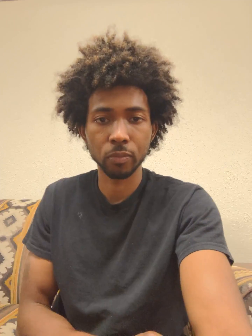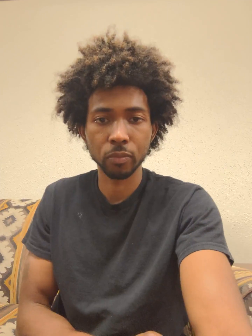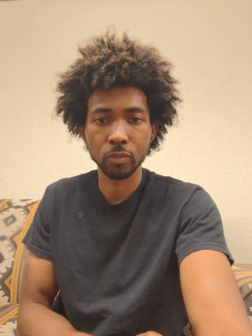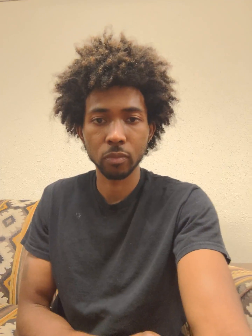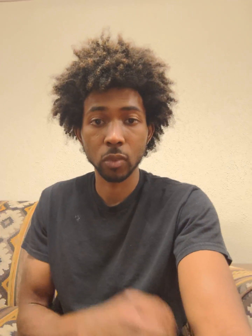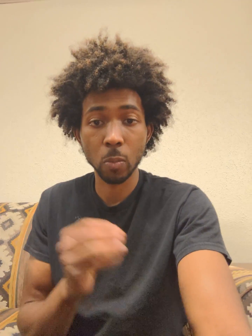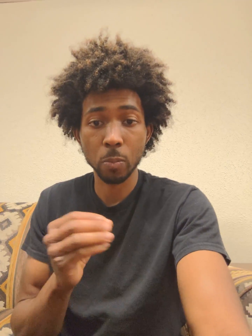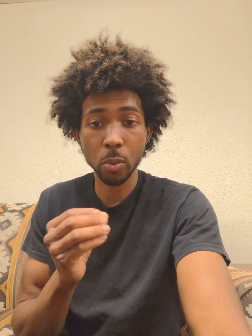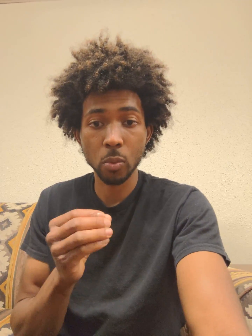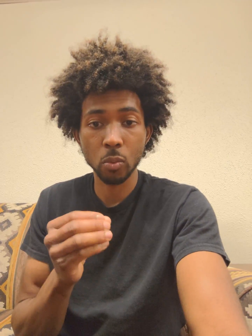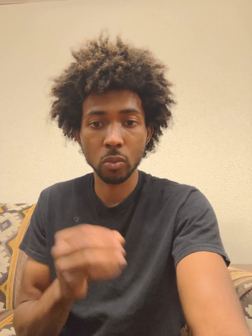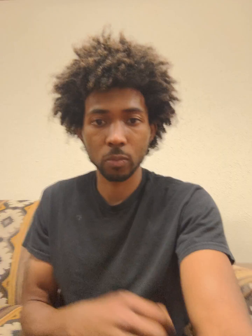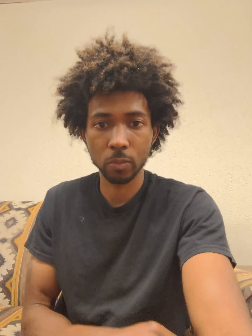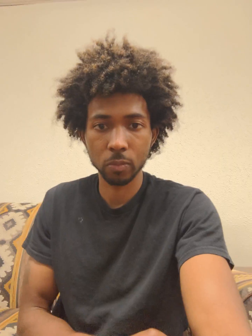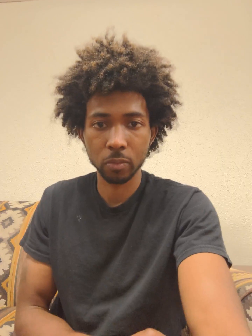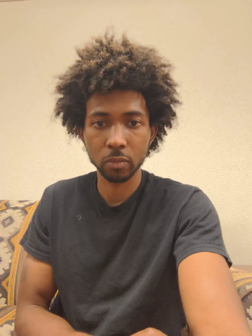more